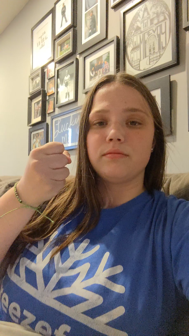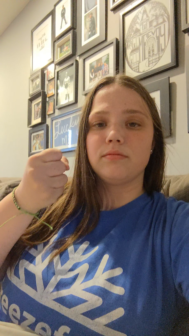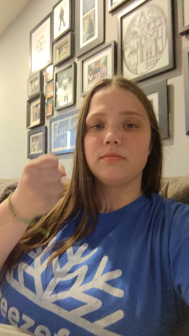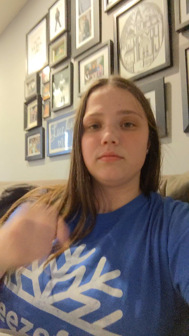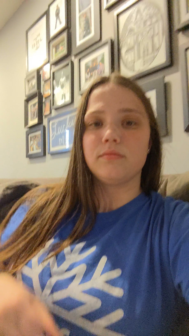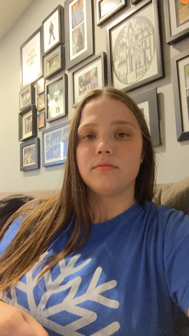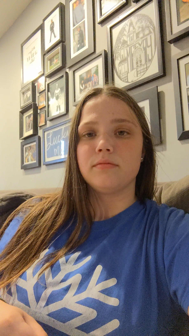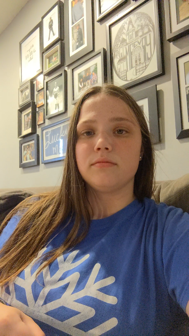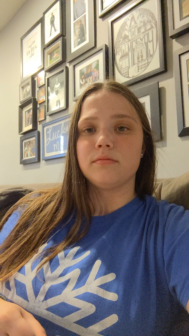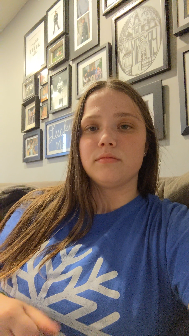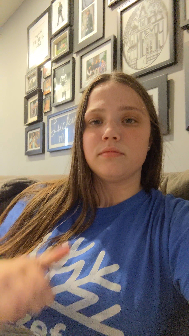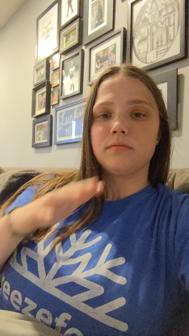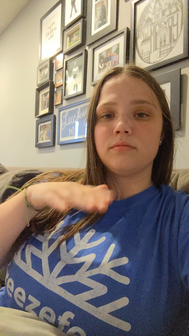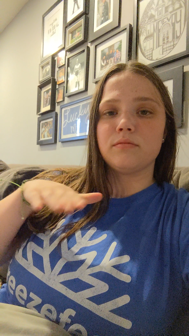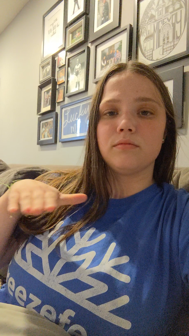children